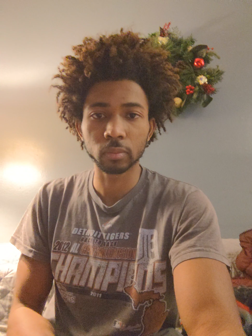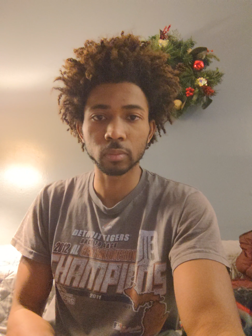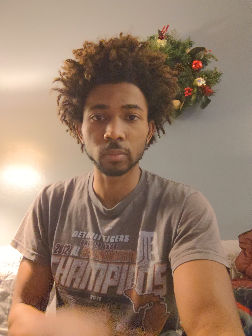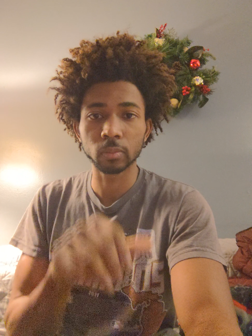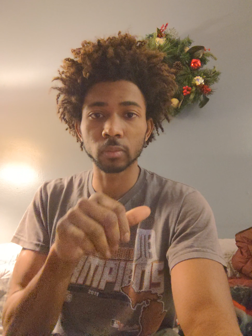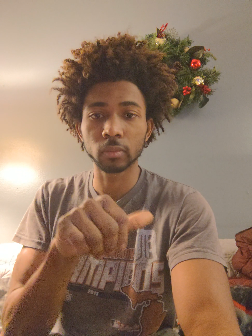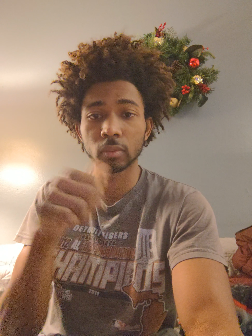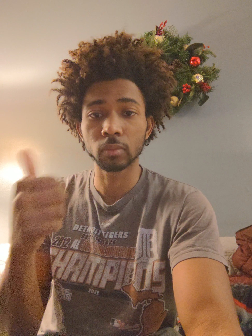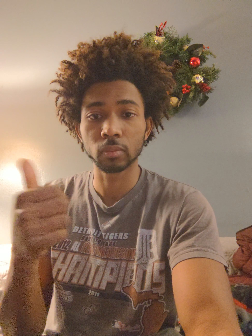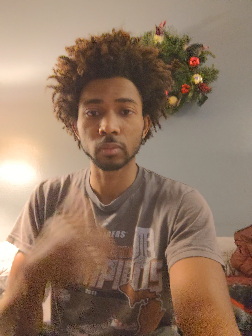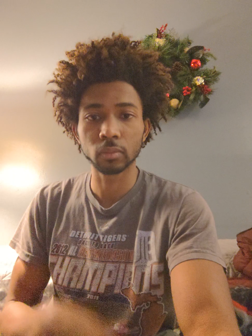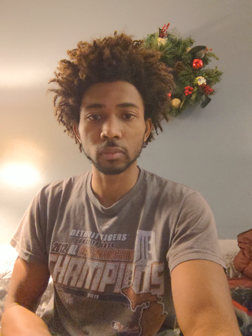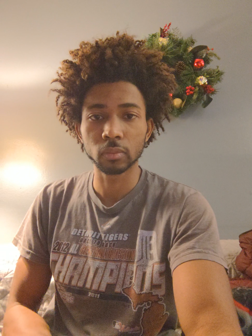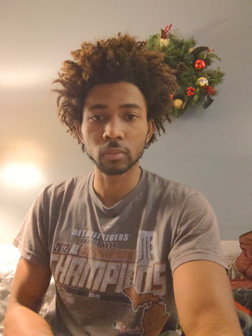another